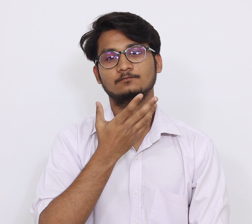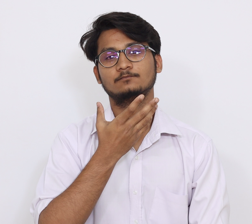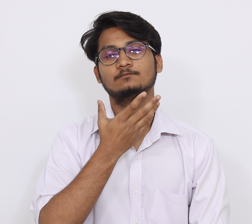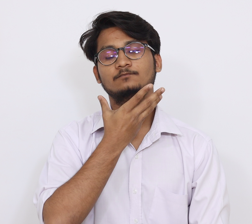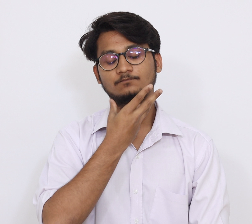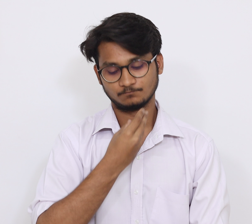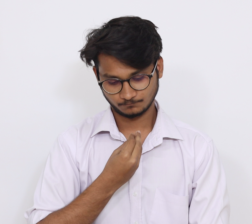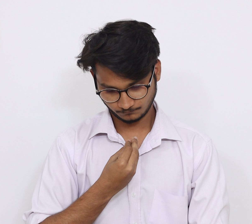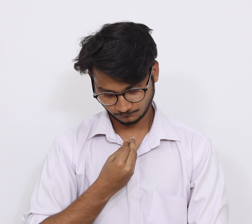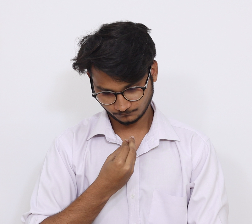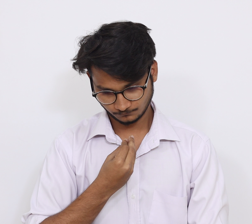sad